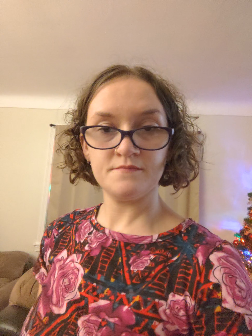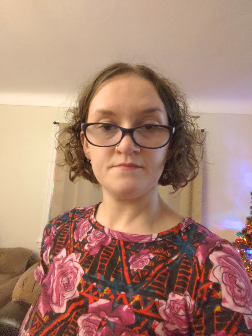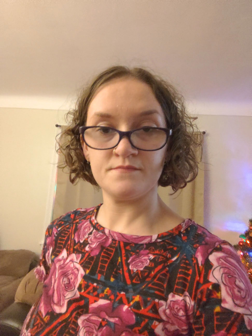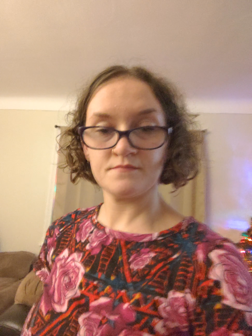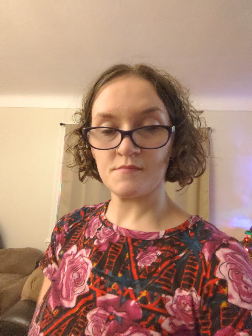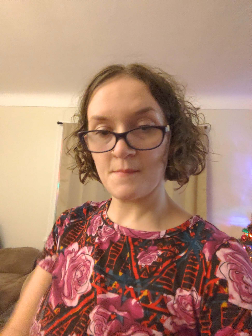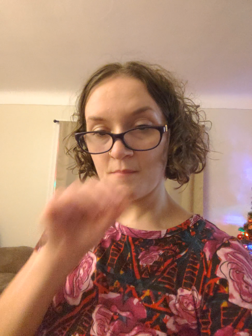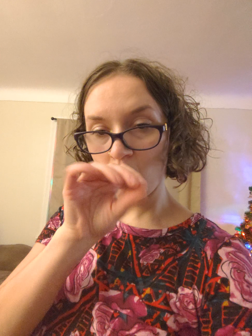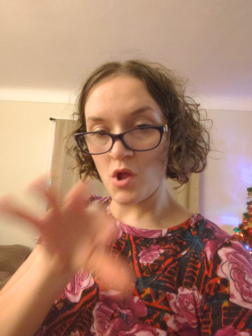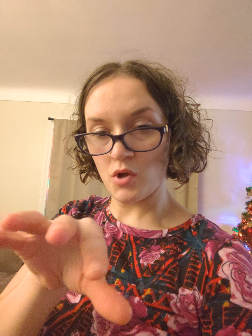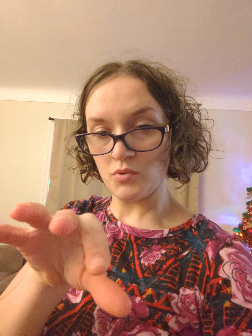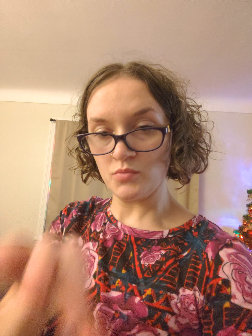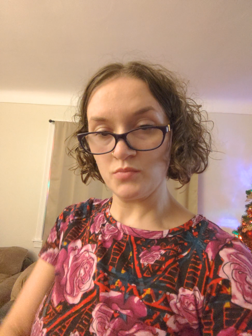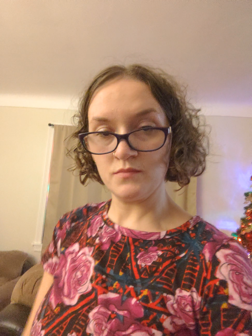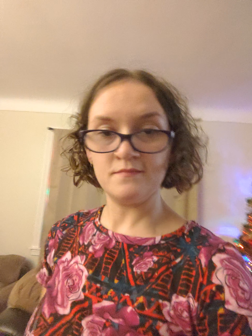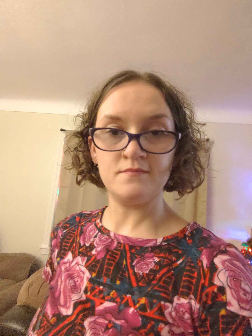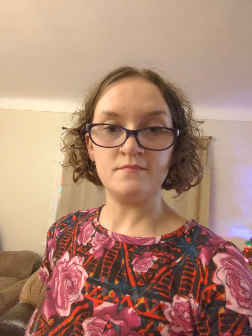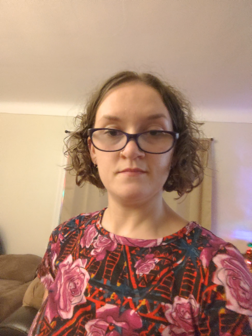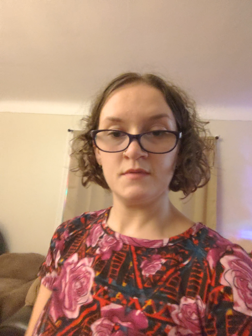blow